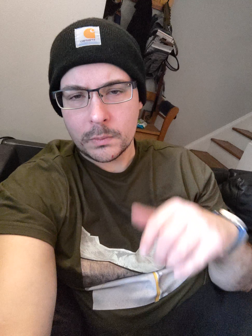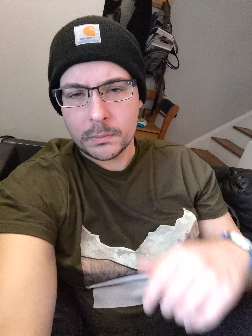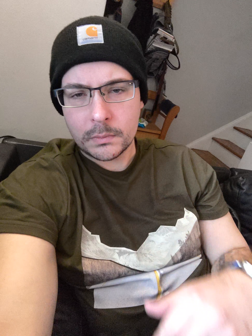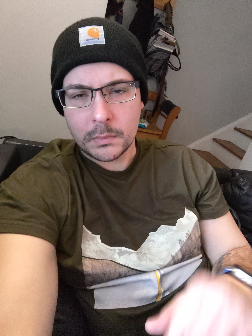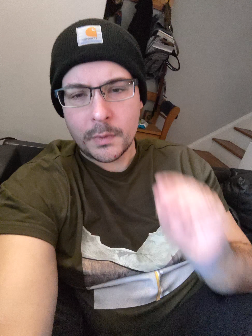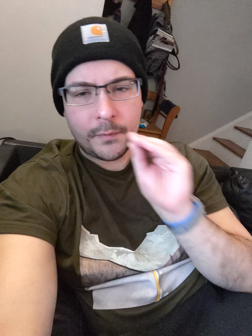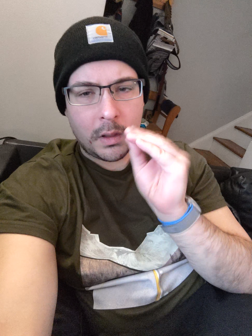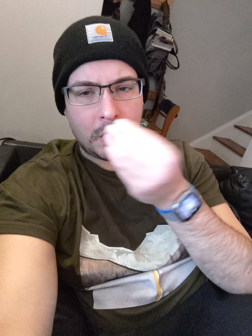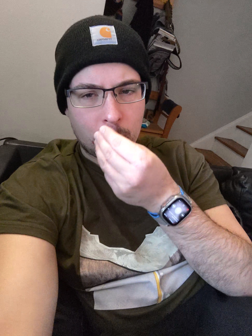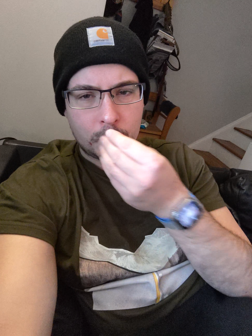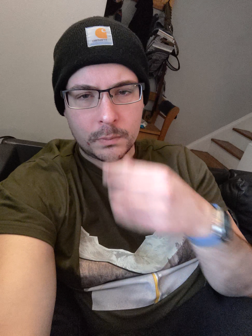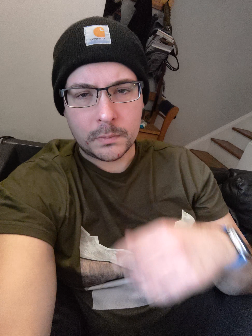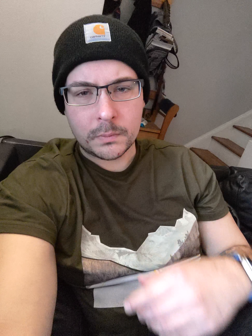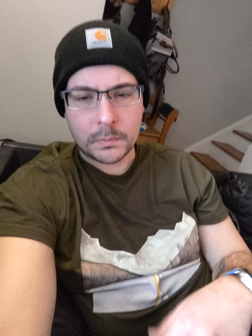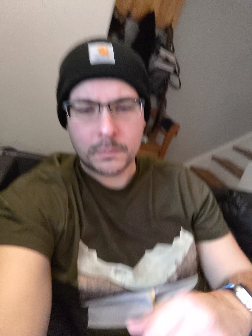flower